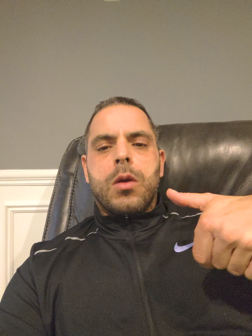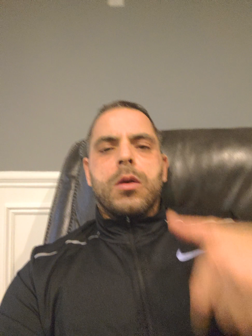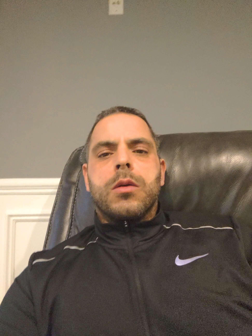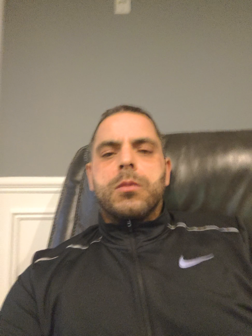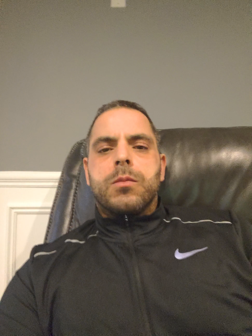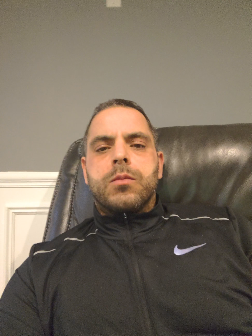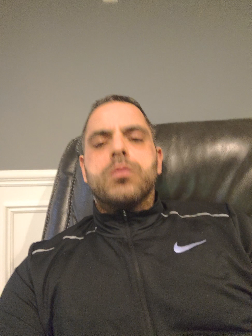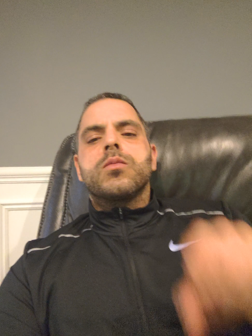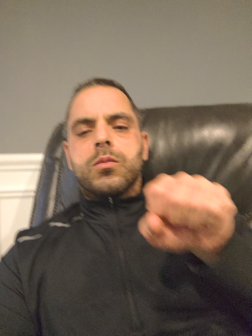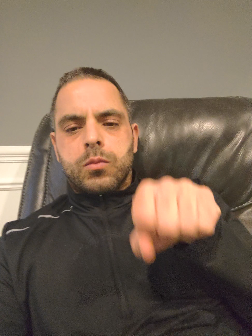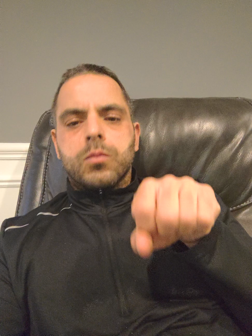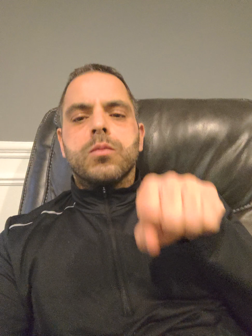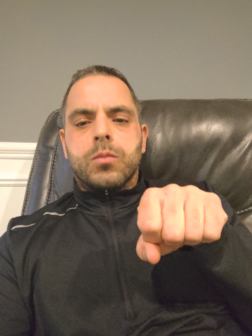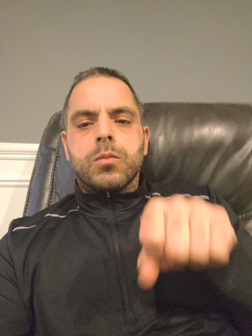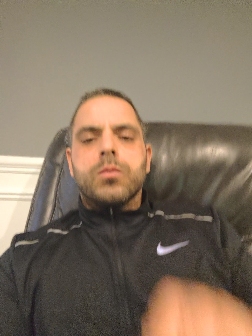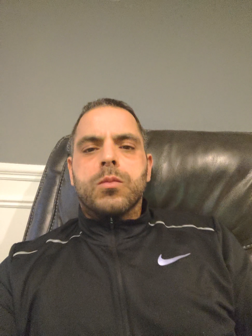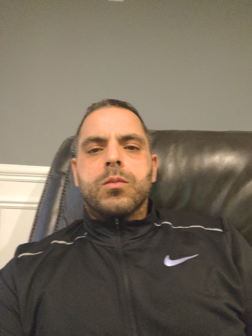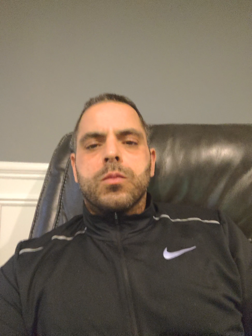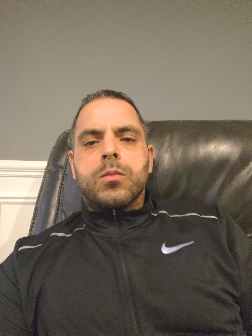yes